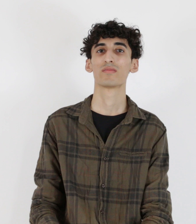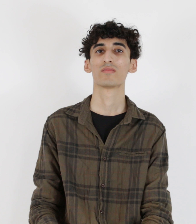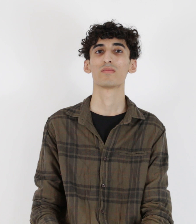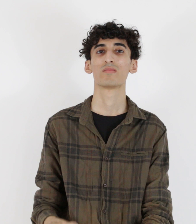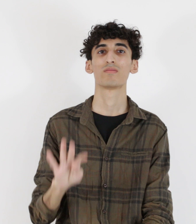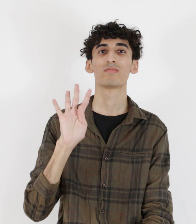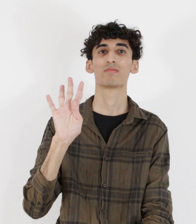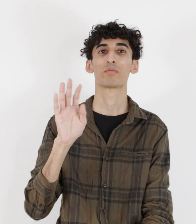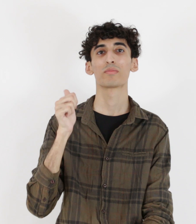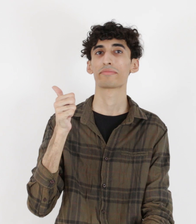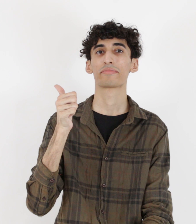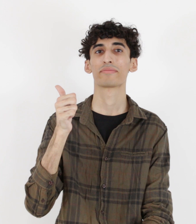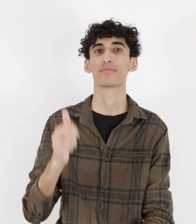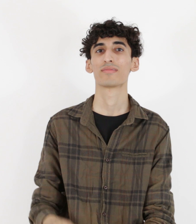best